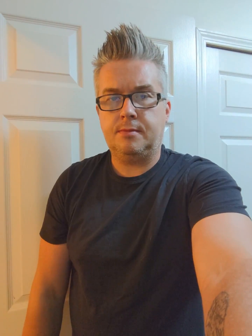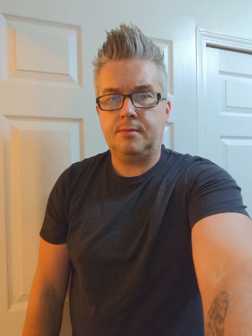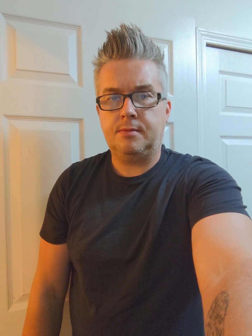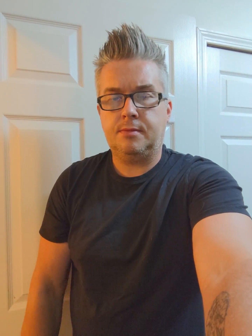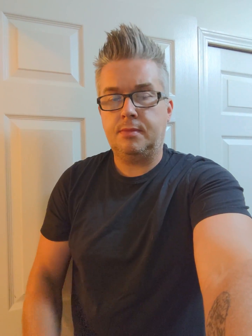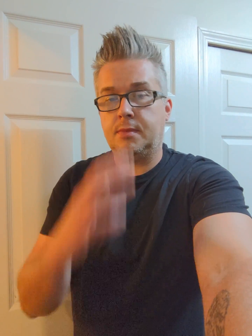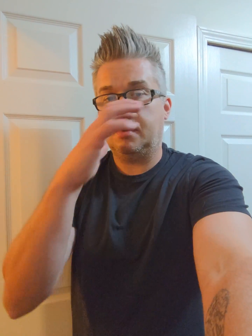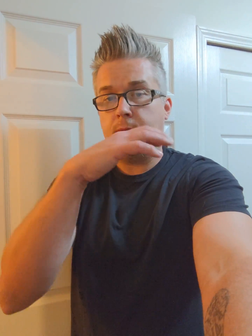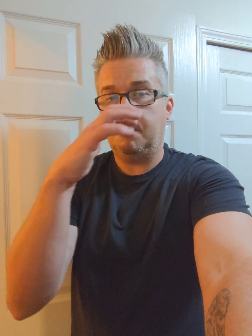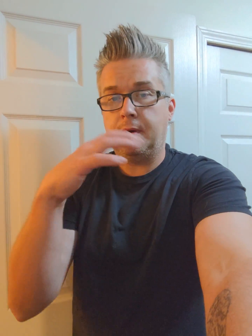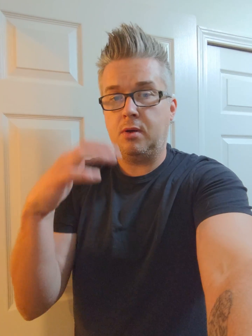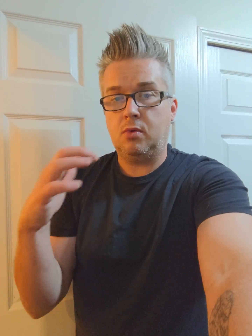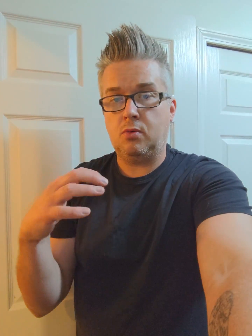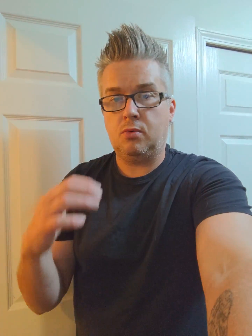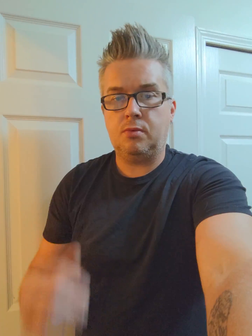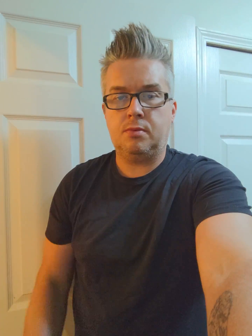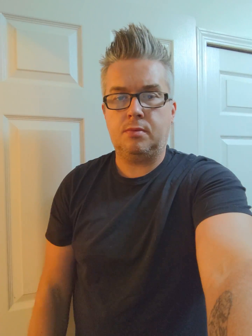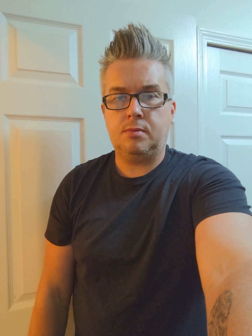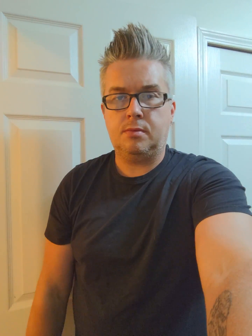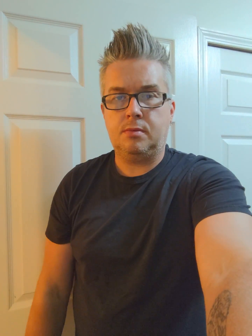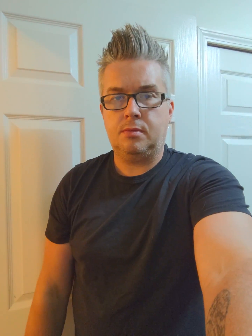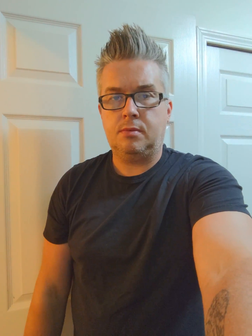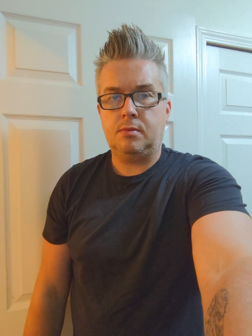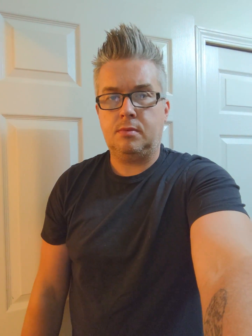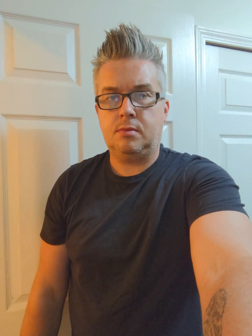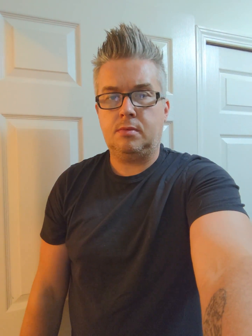grapes